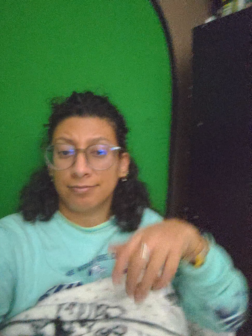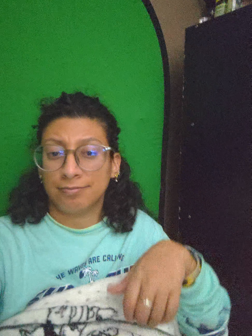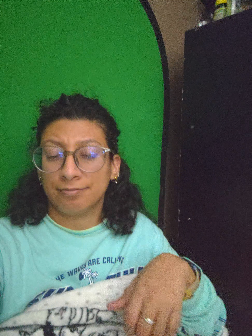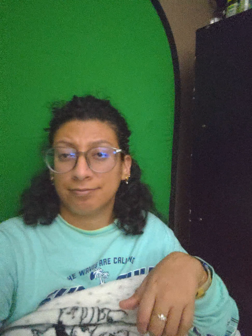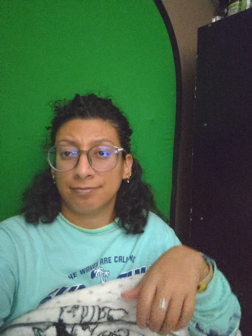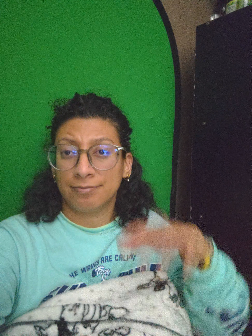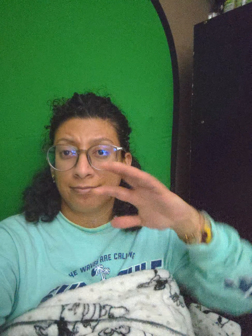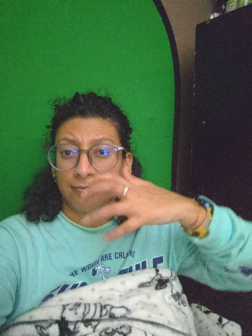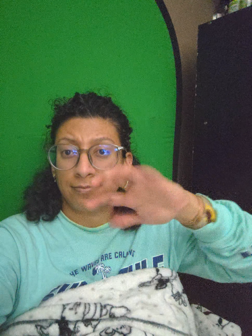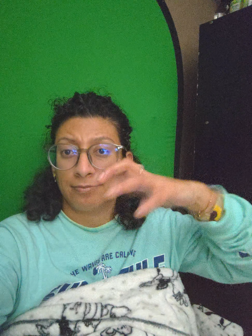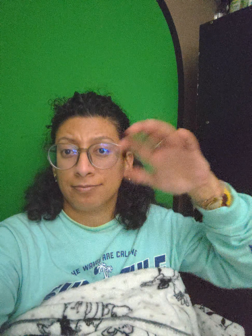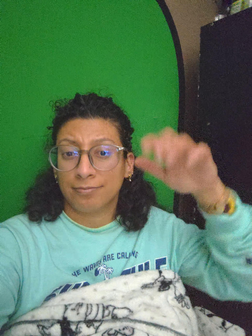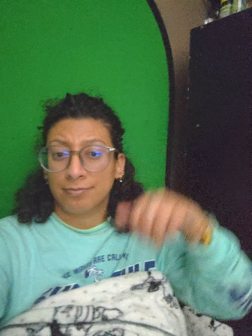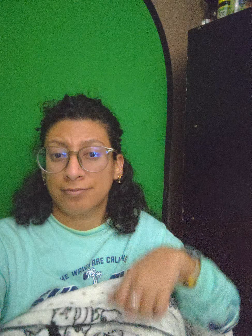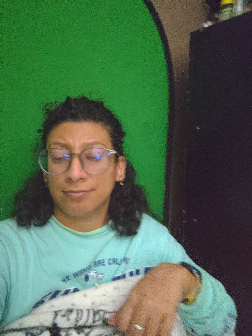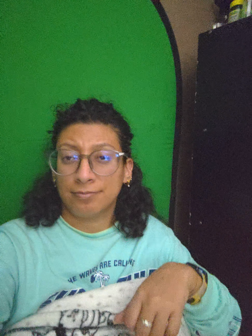helicopter